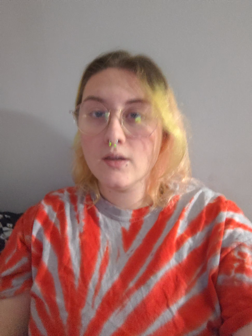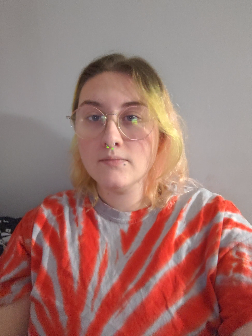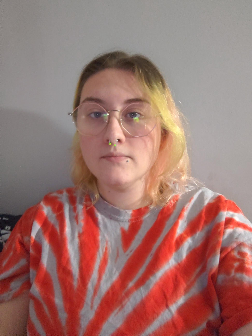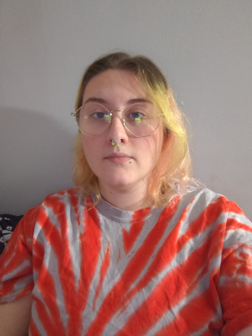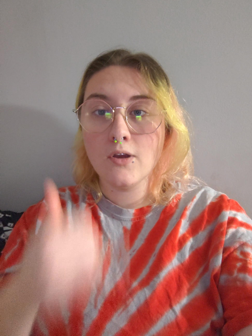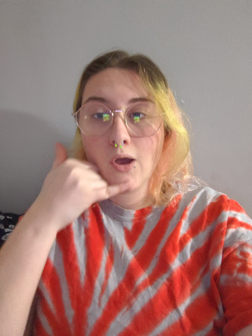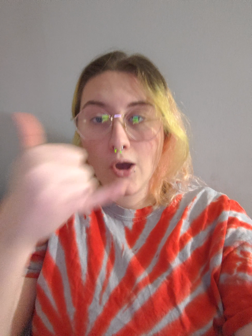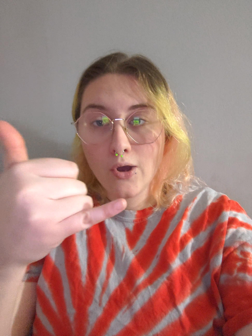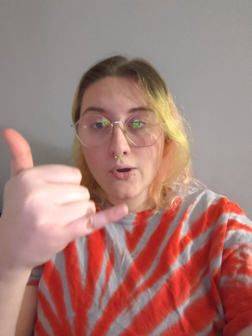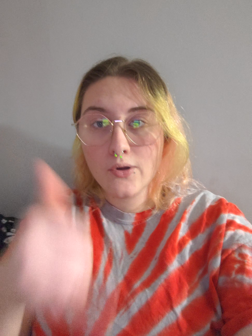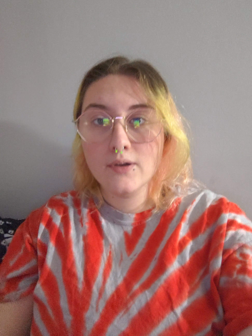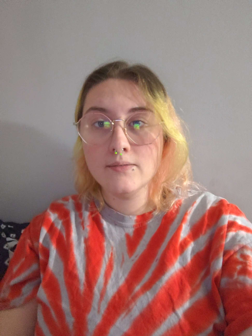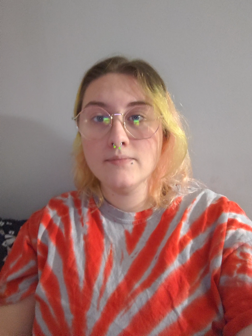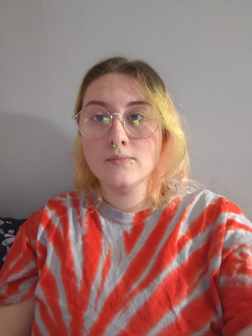call on the phone